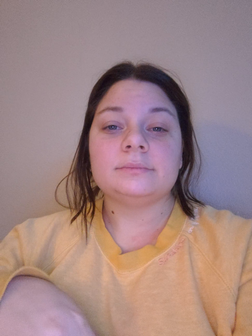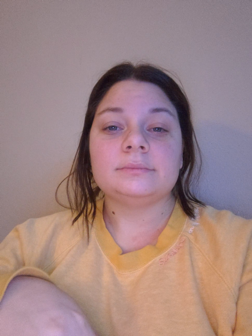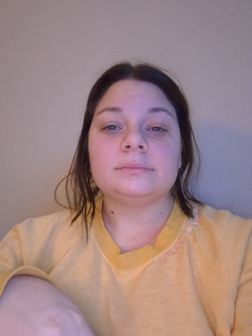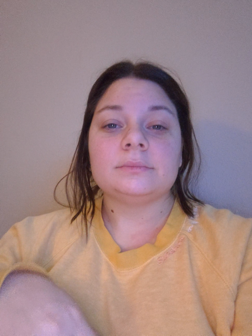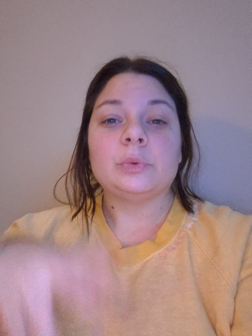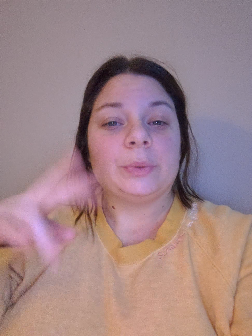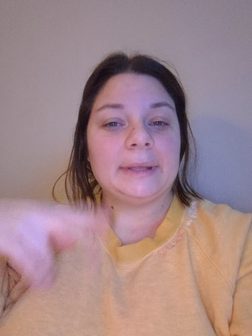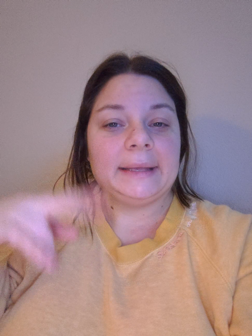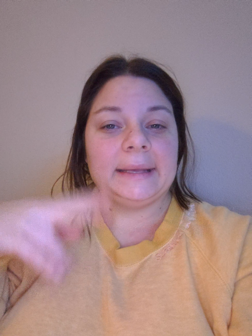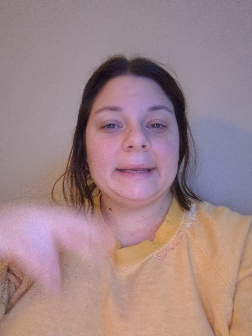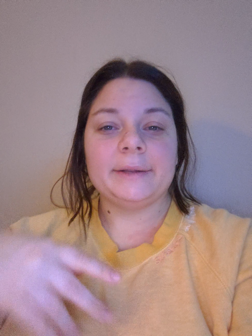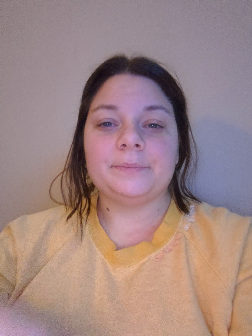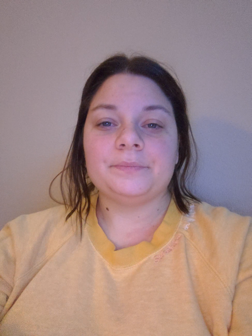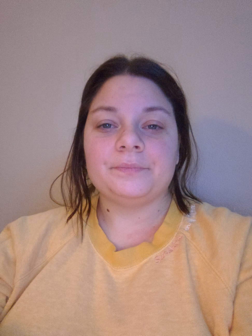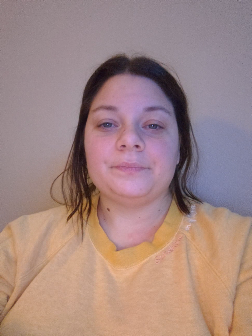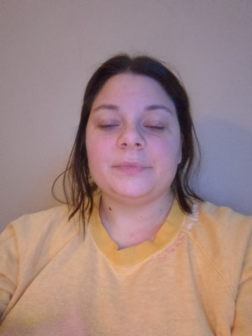read